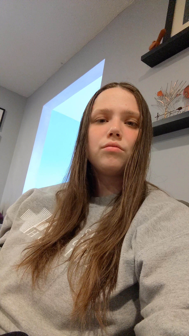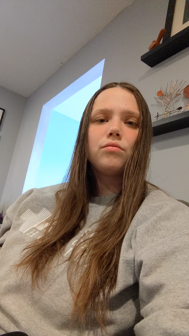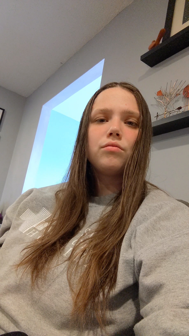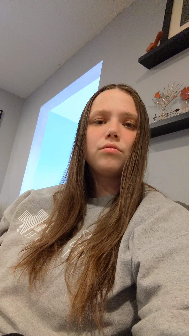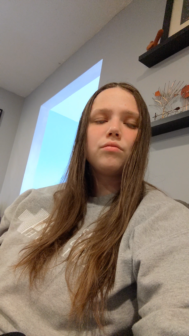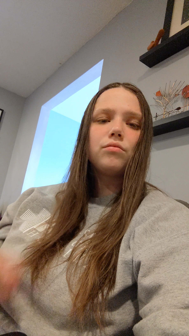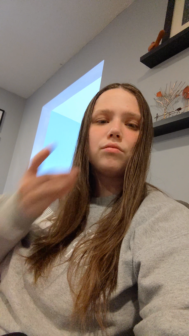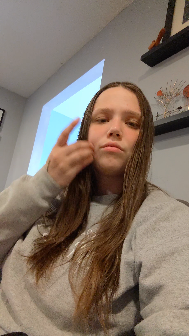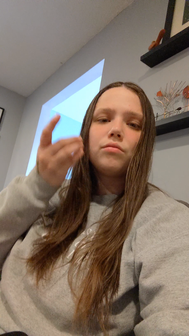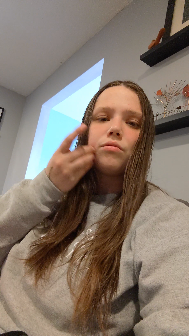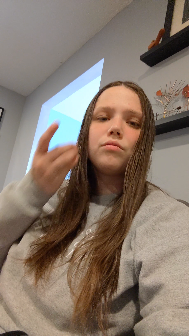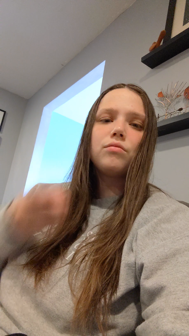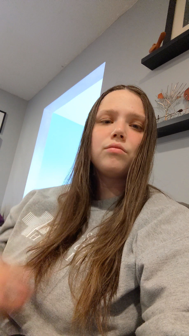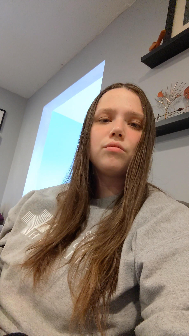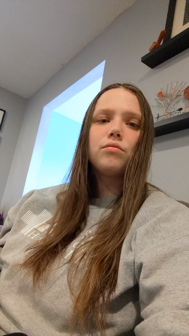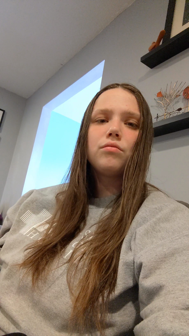dinner